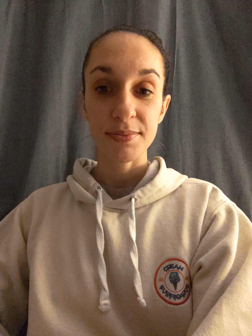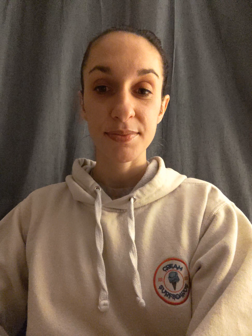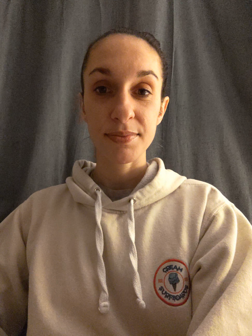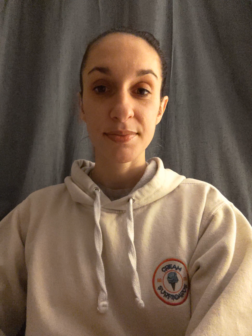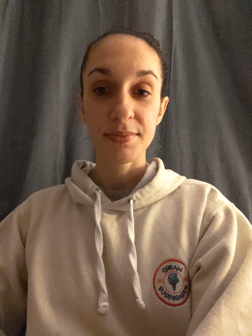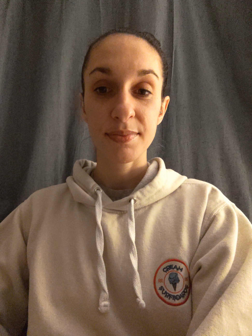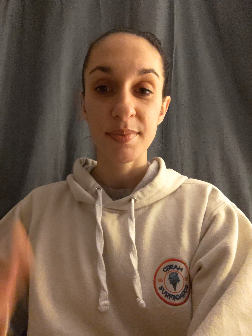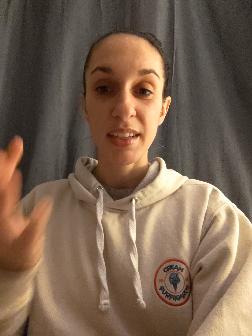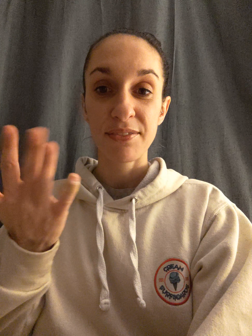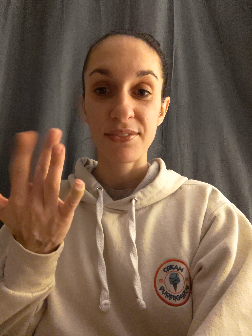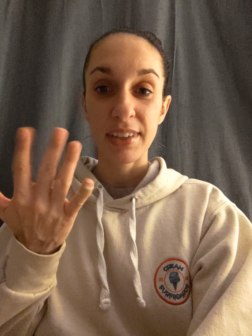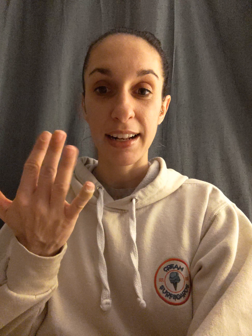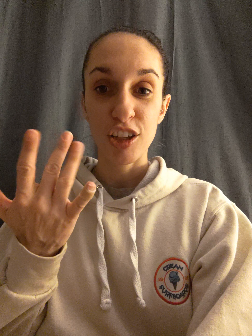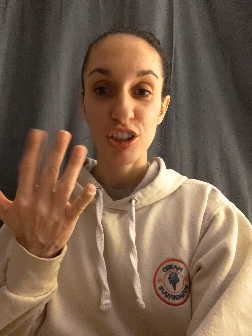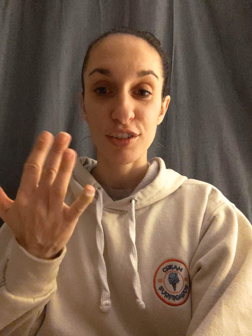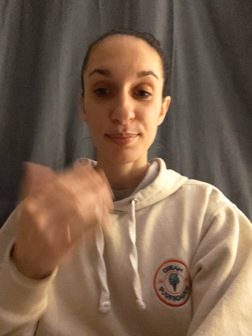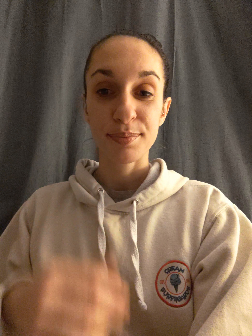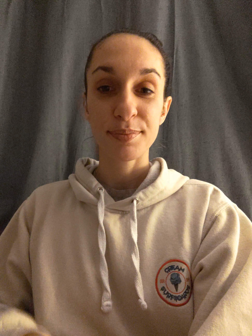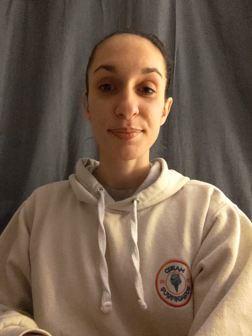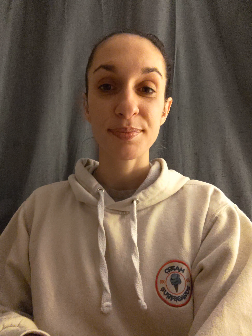finger